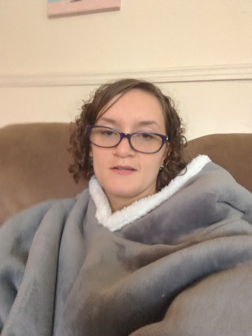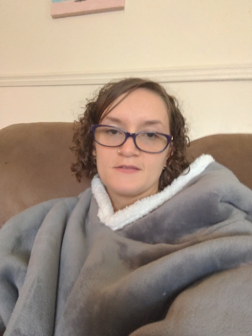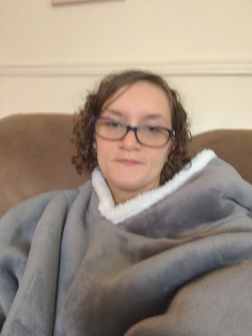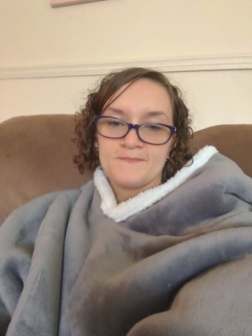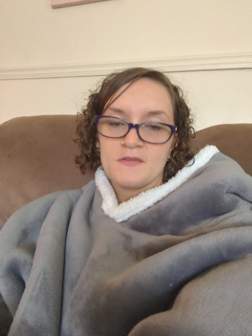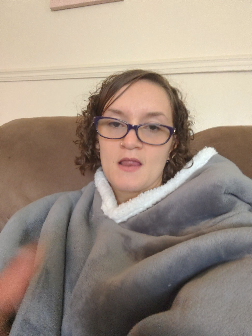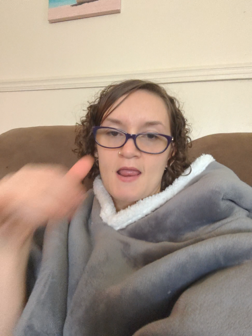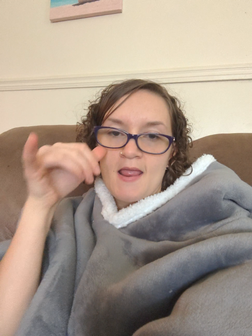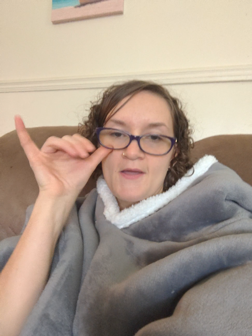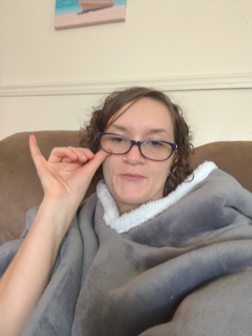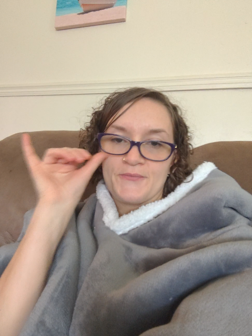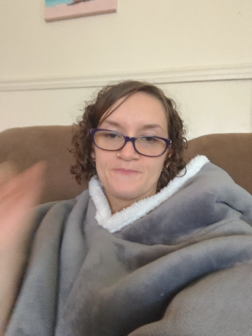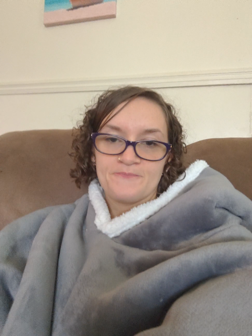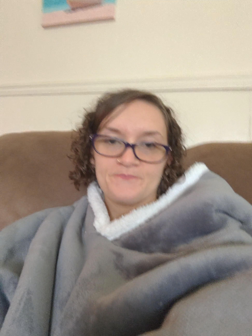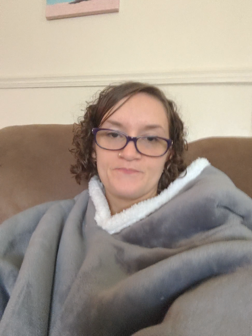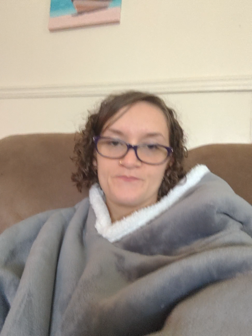cow